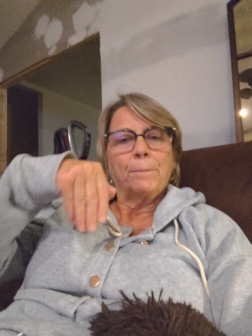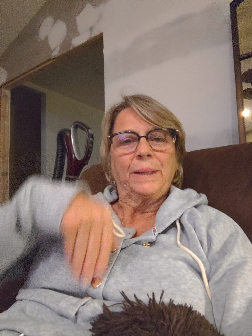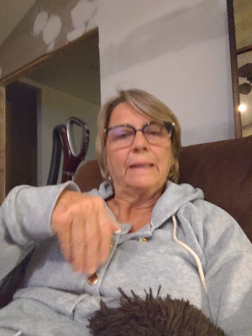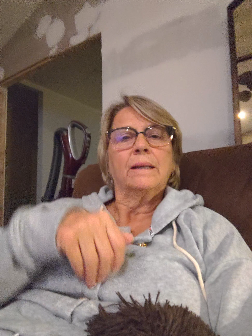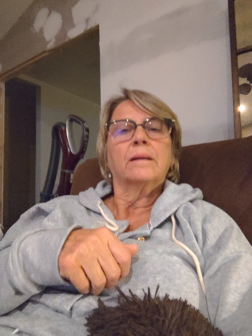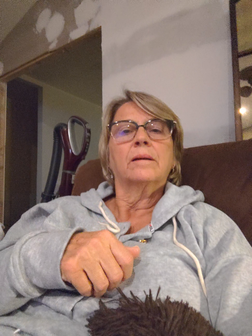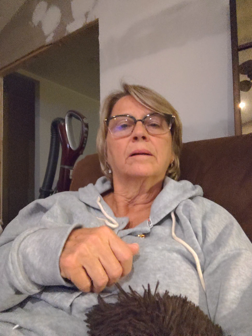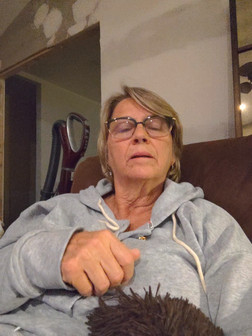puppy